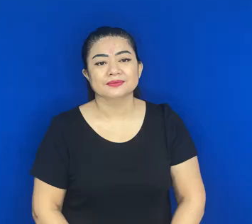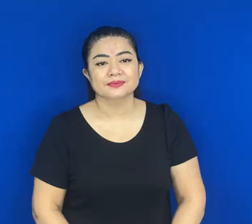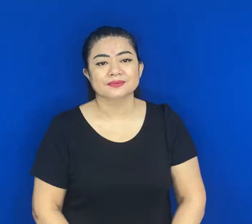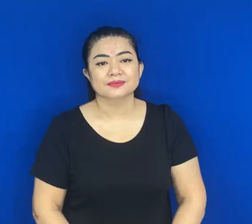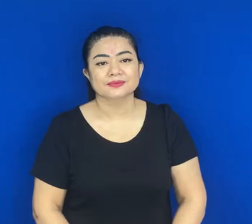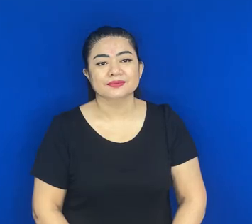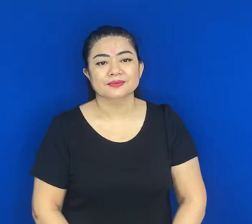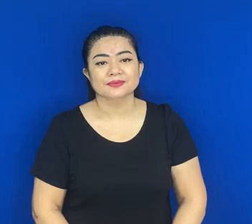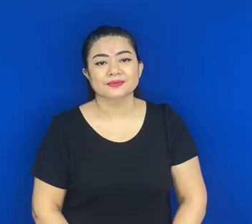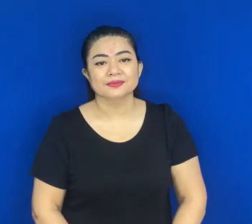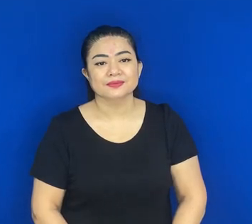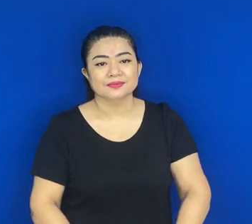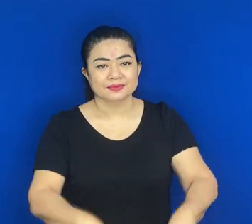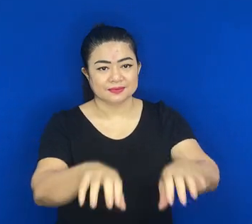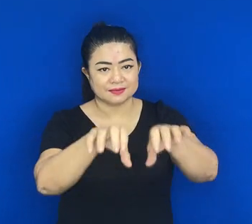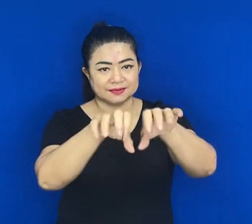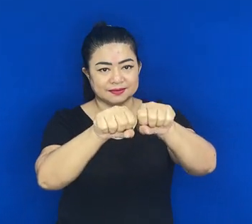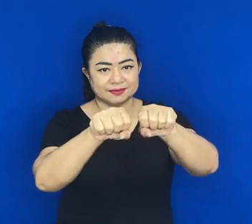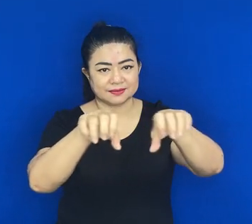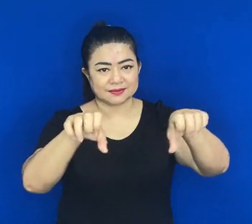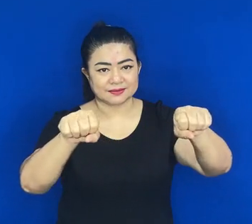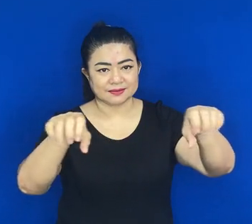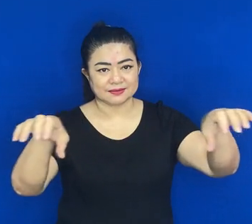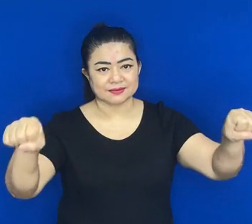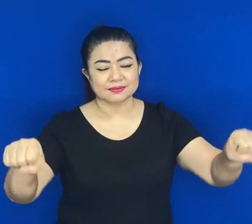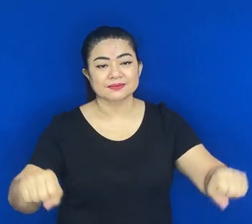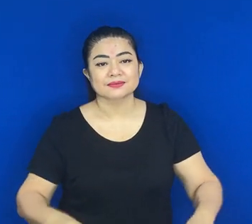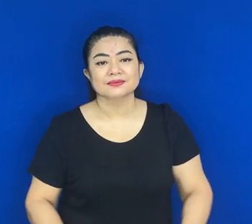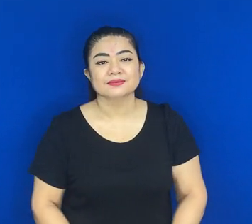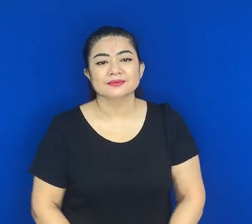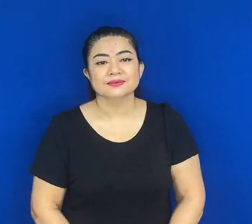longanisa